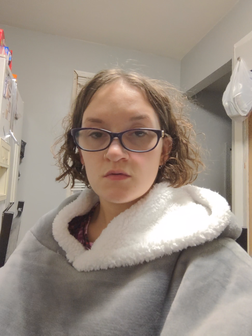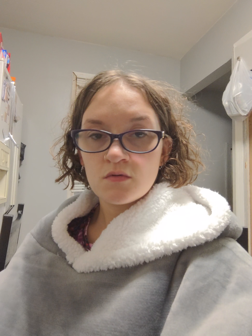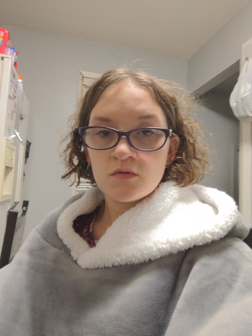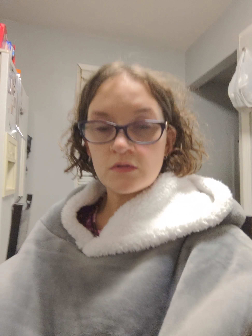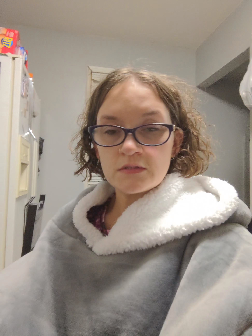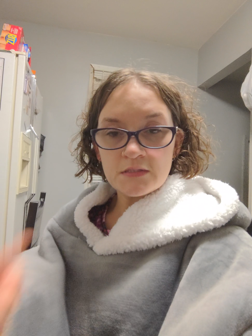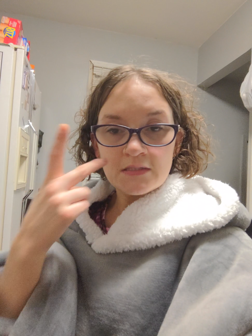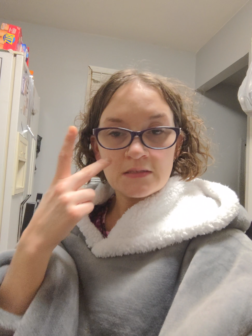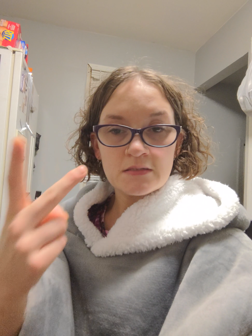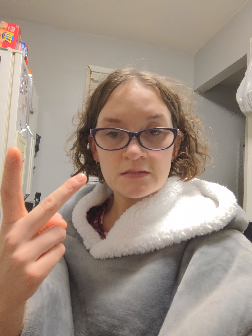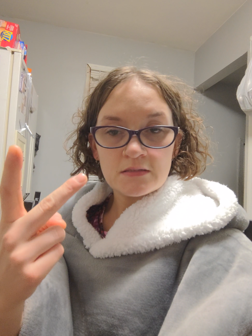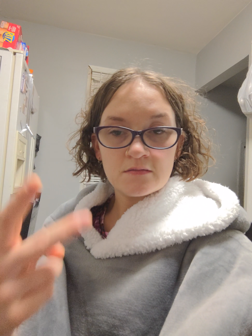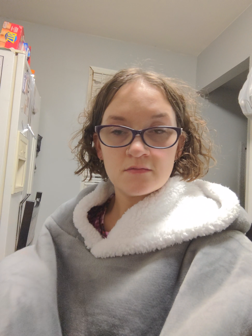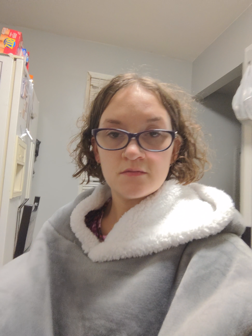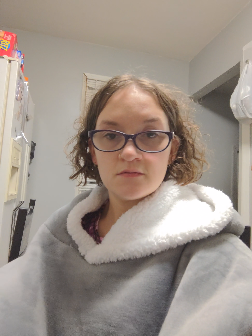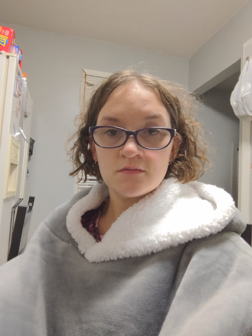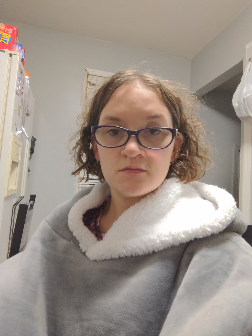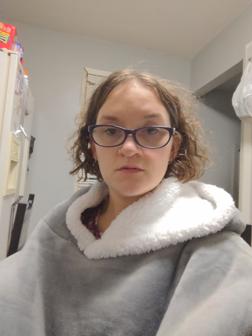see